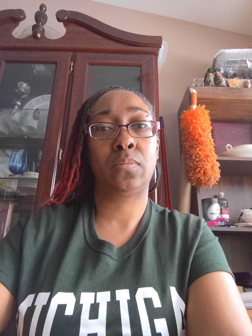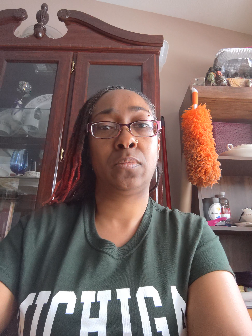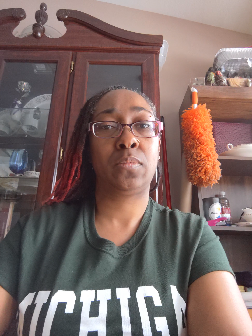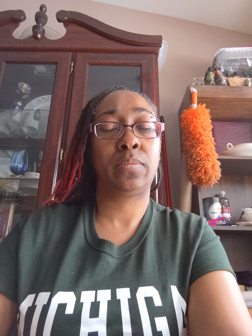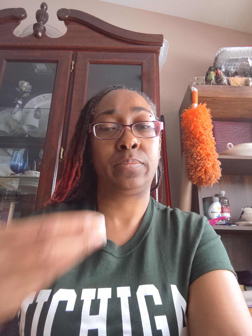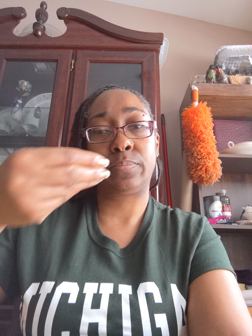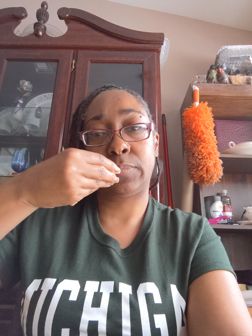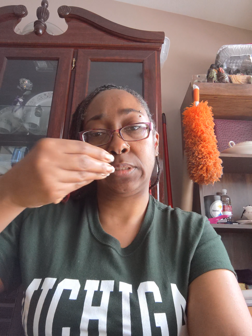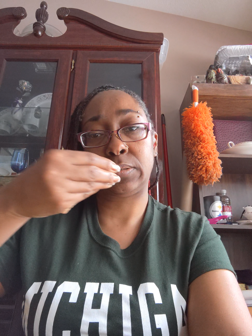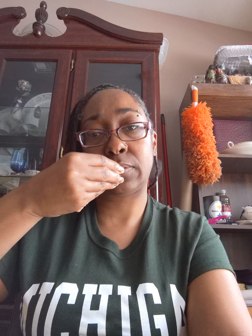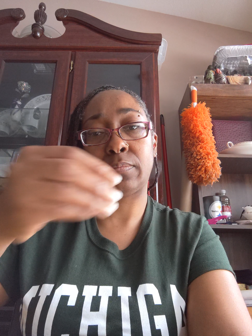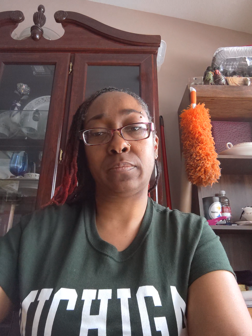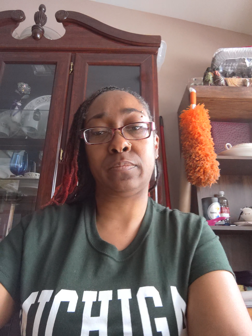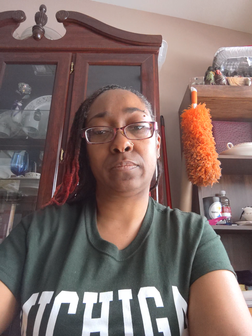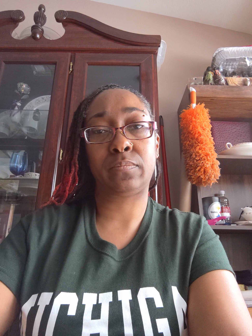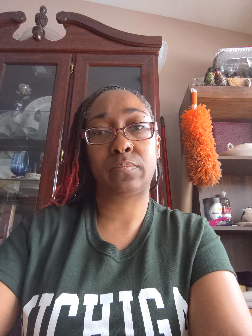pizza